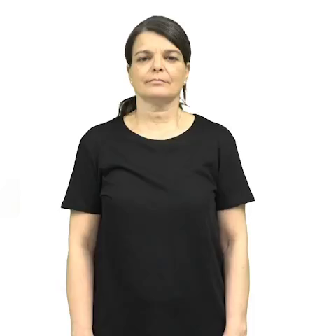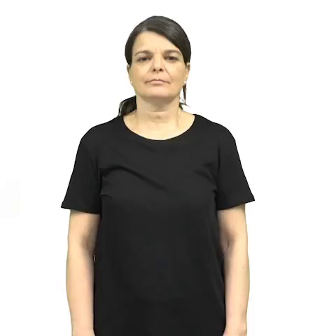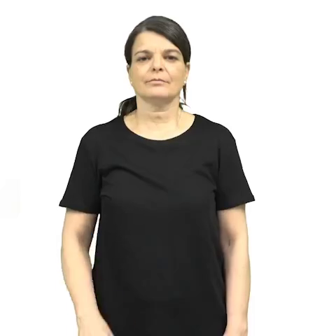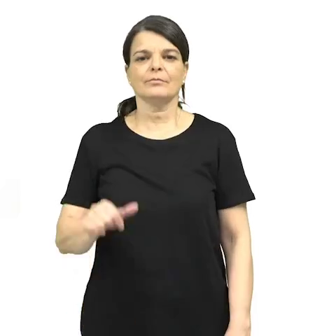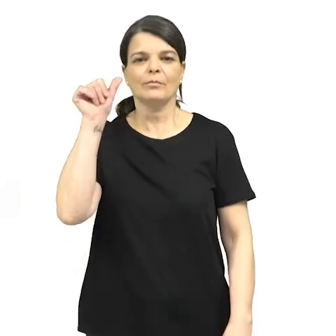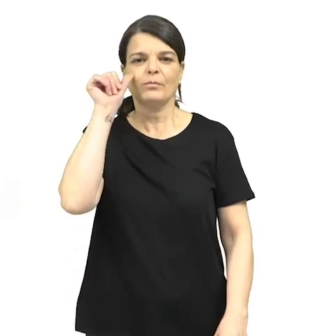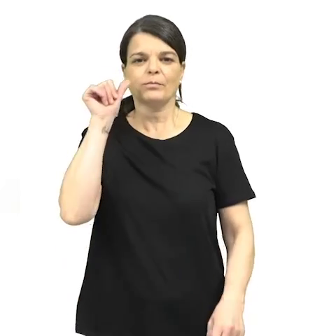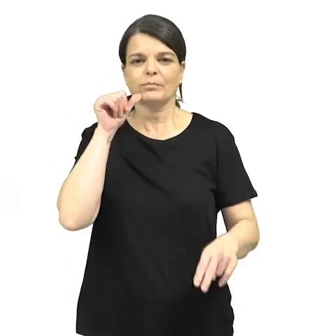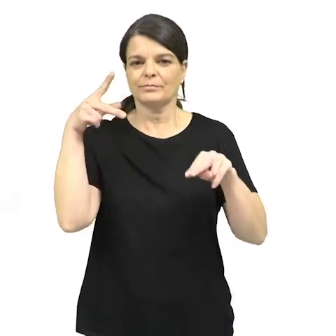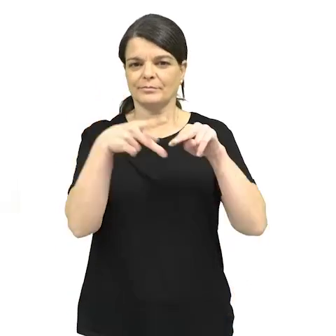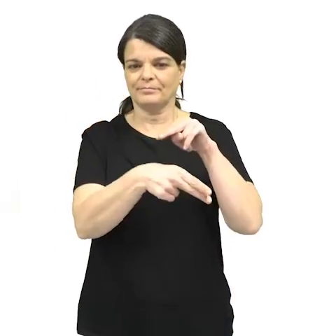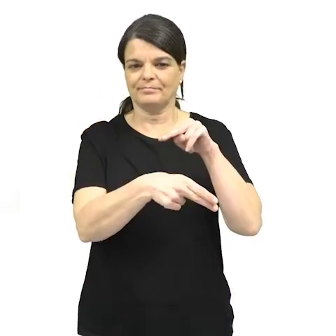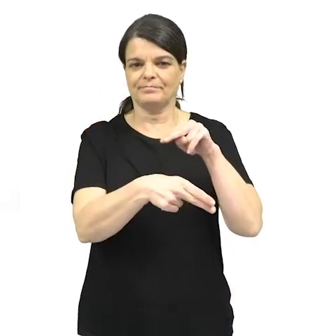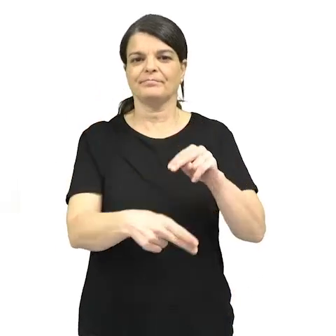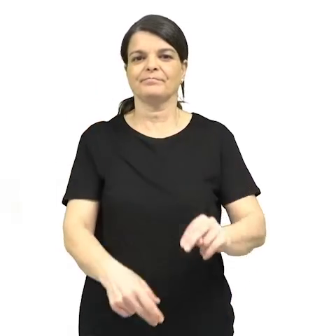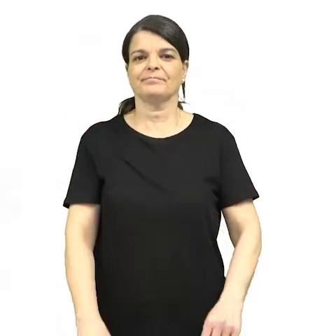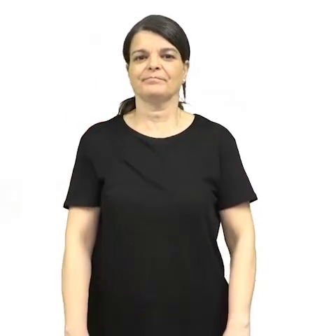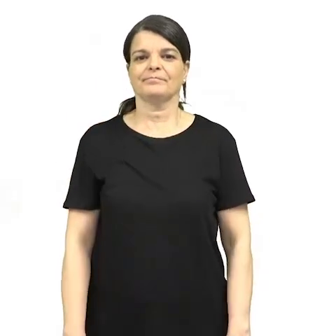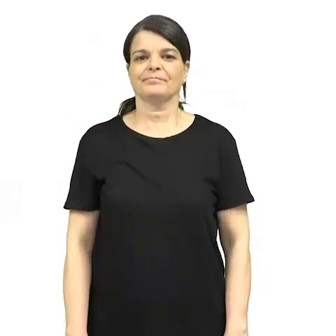embarazo evitar